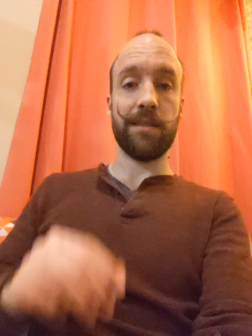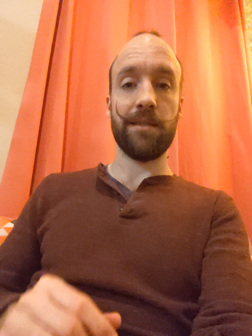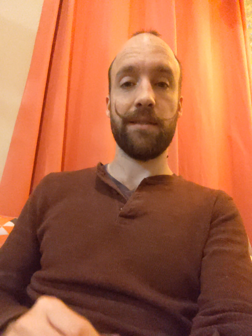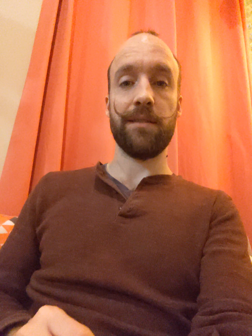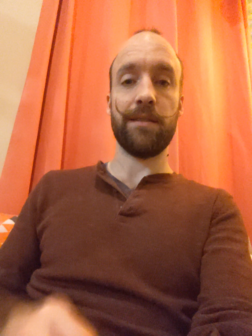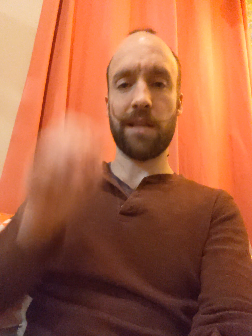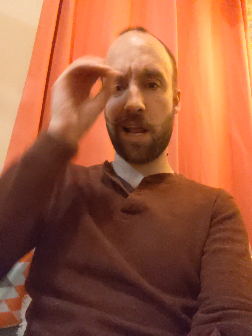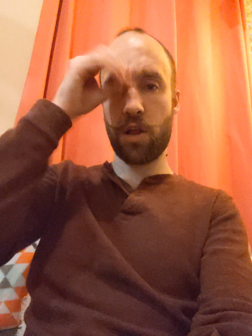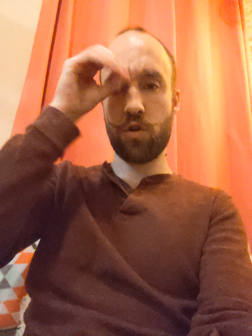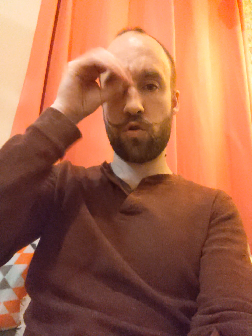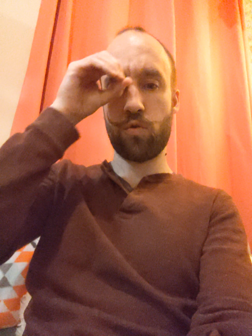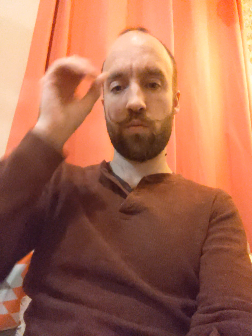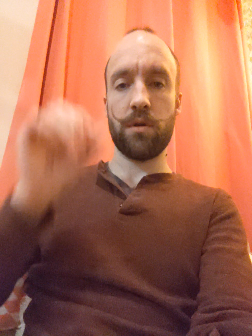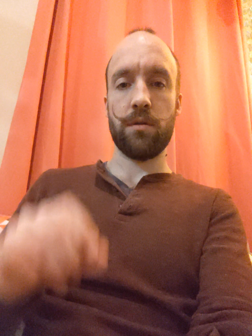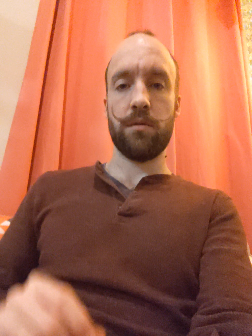owl